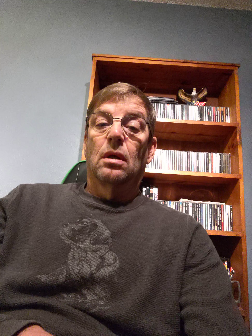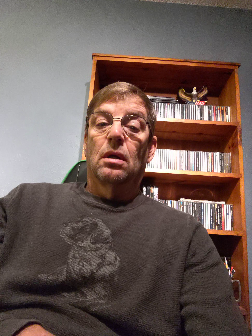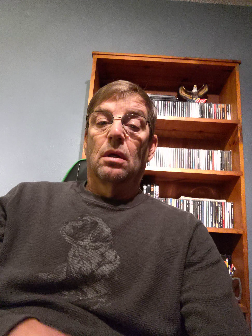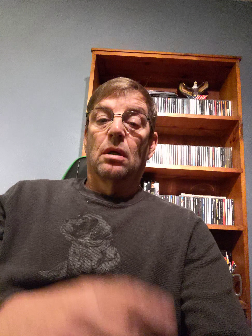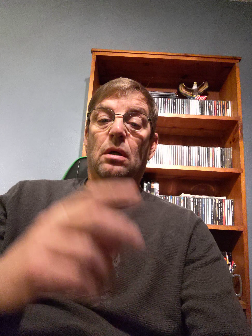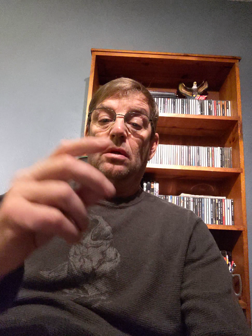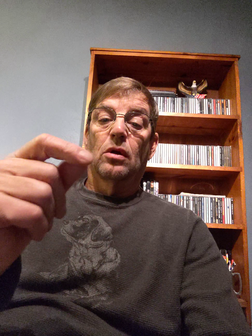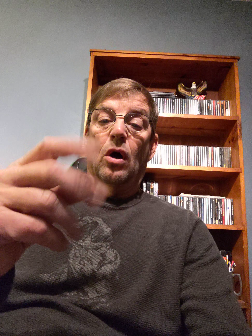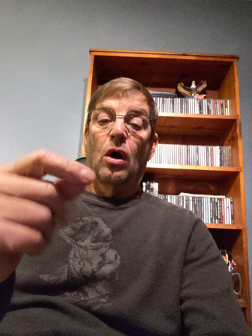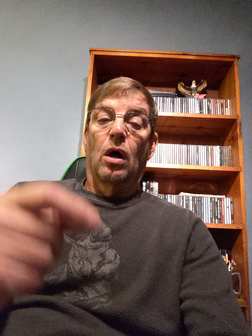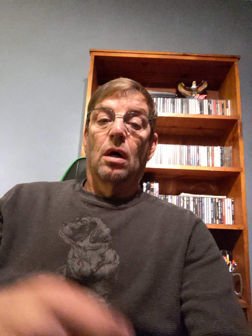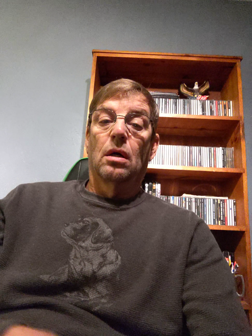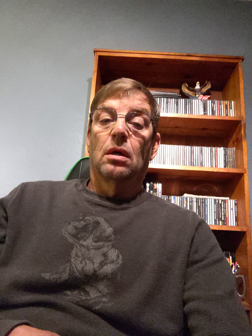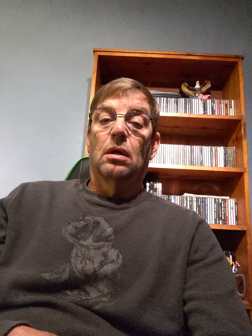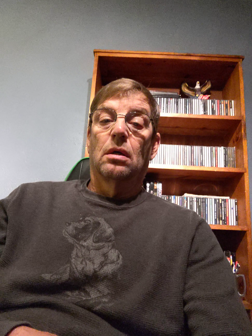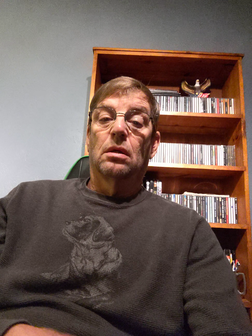dog